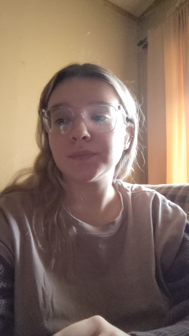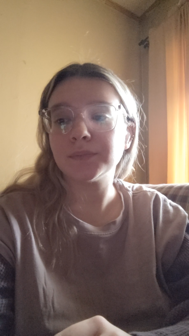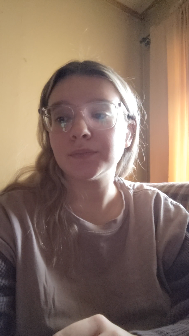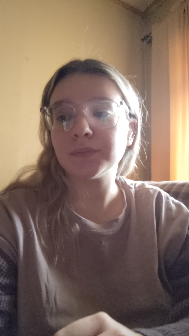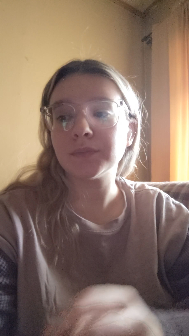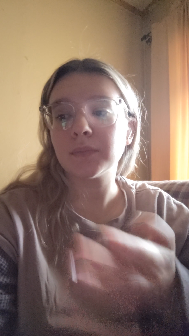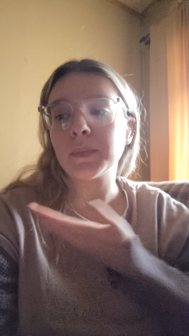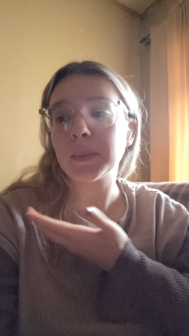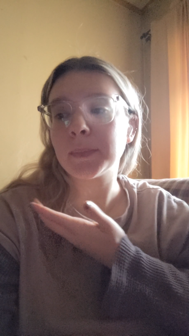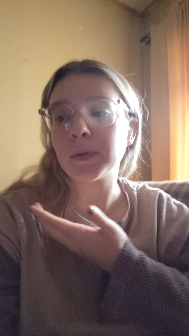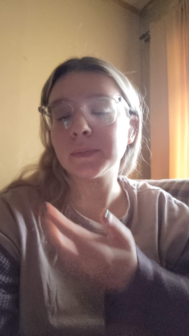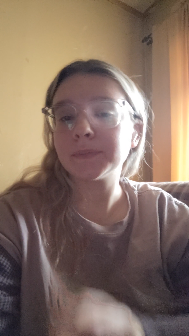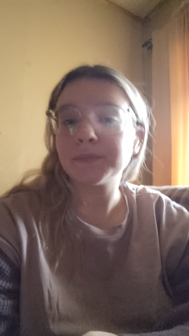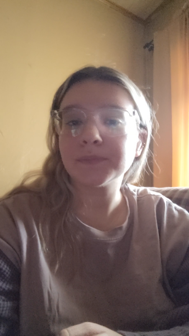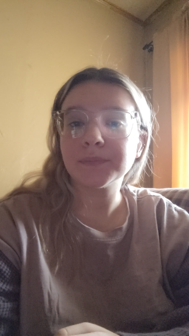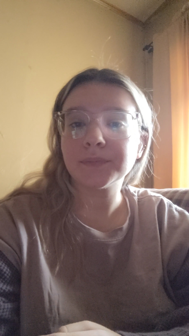baby